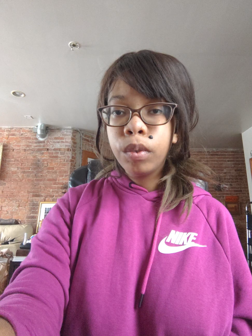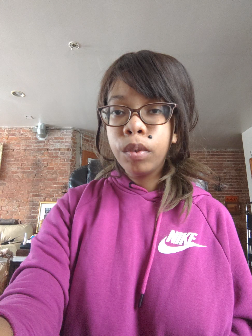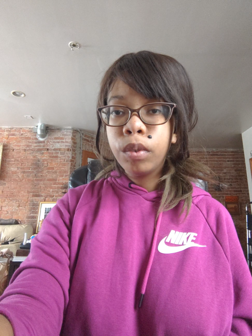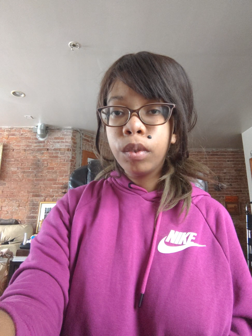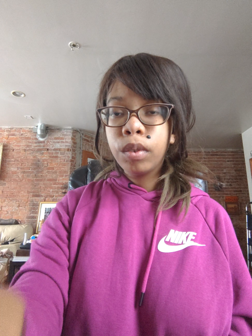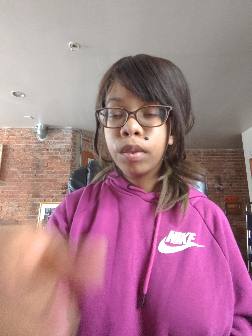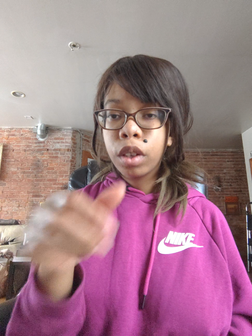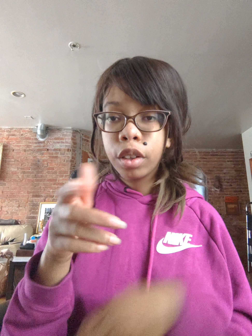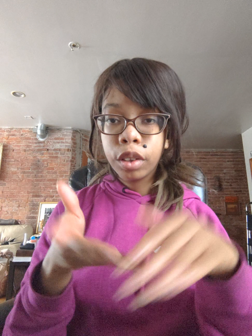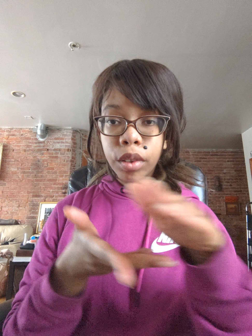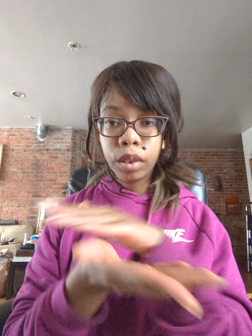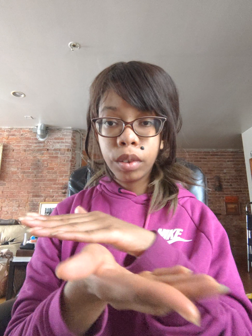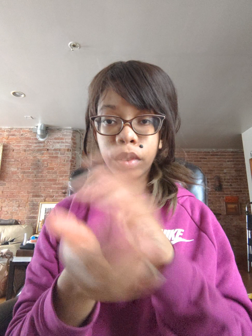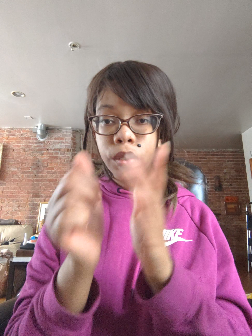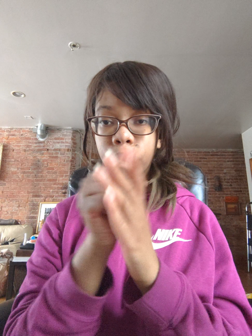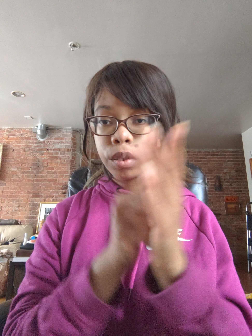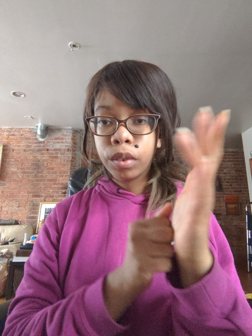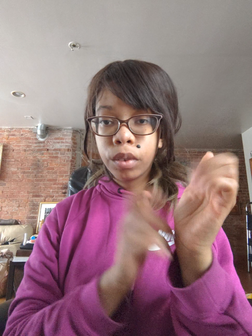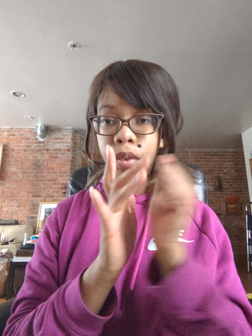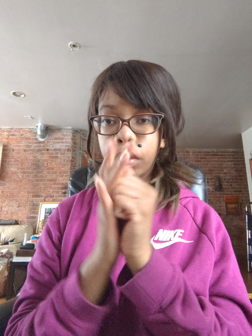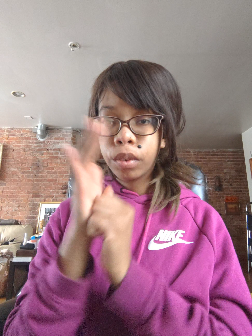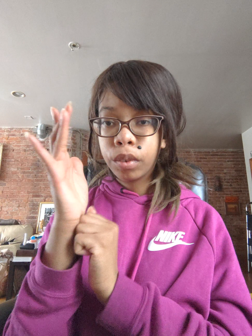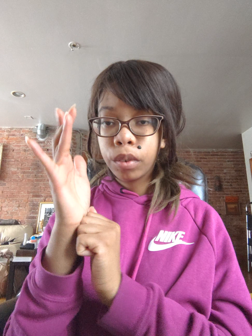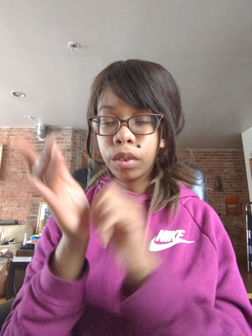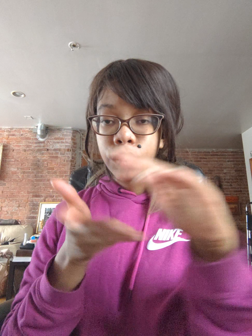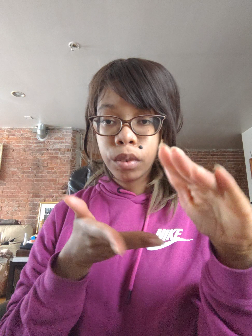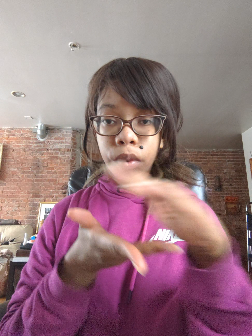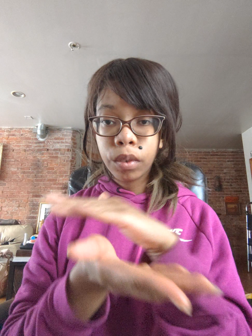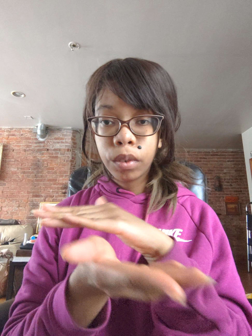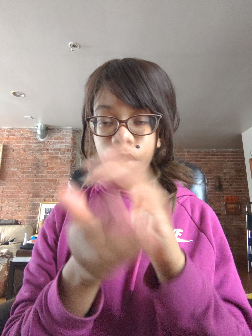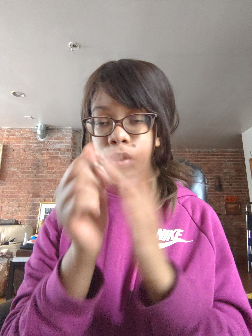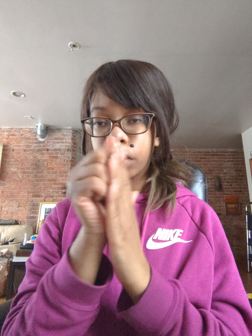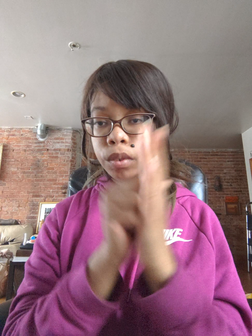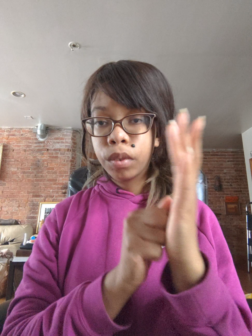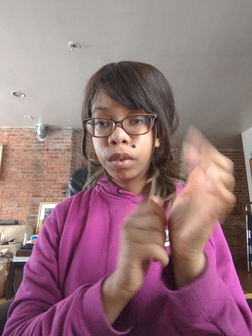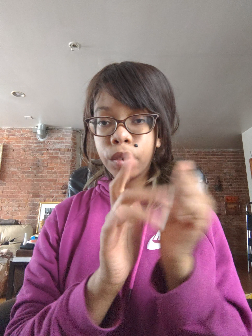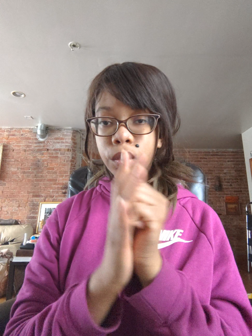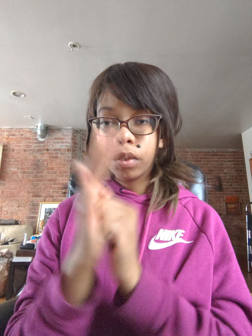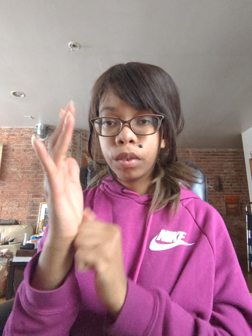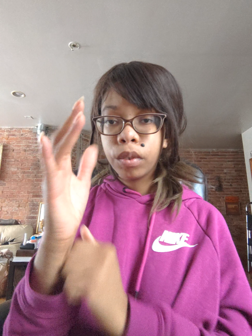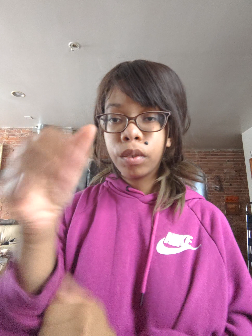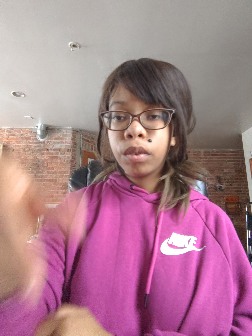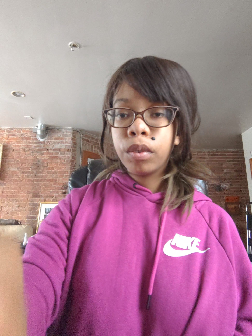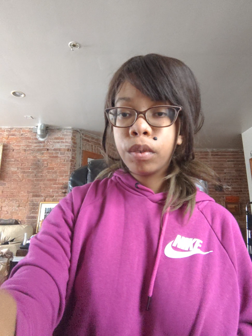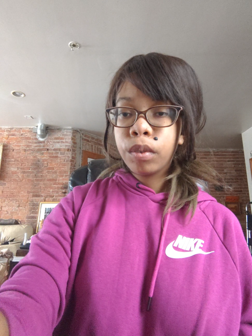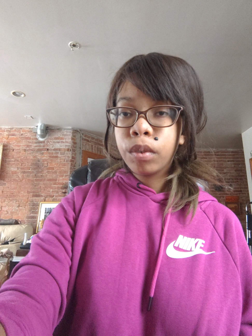mitten